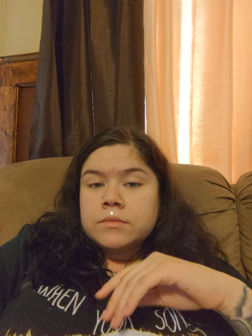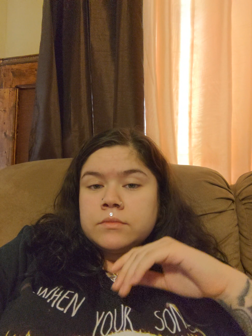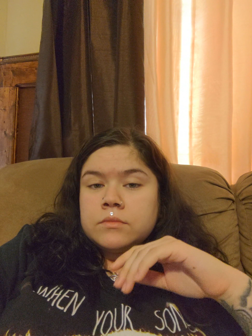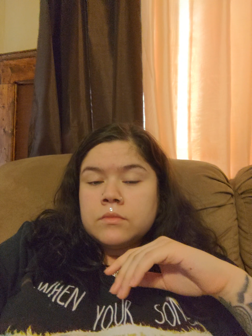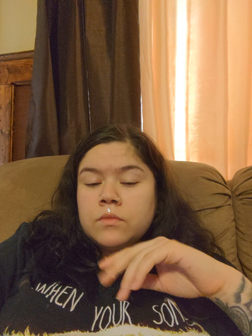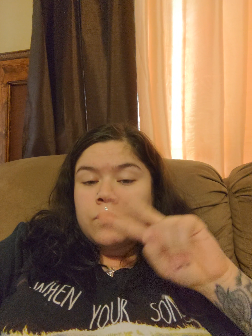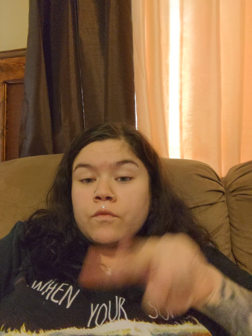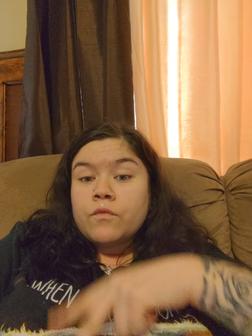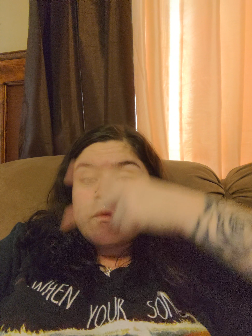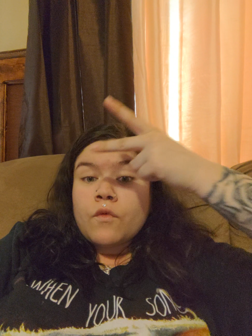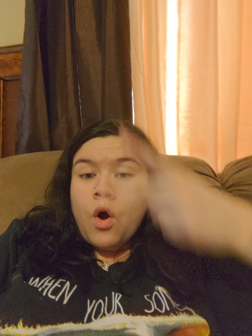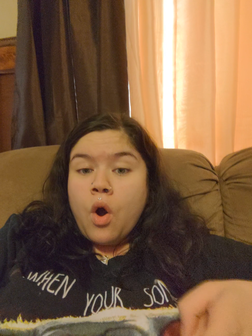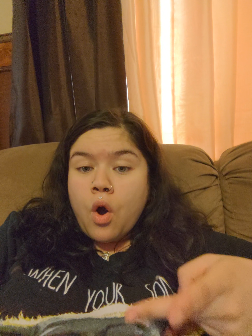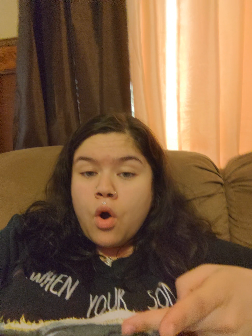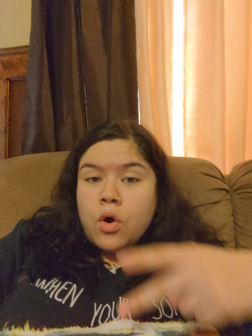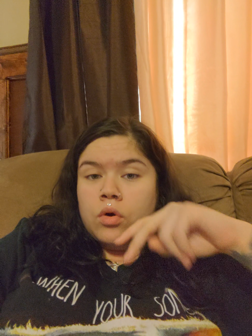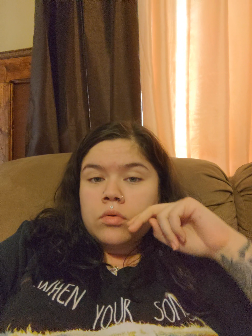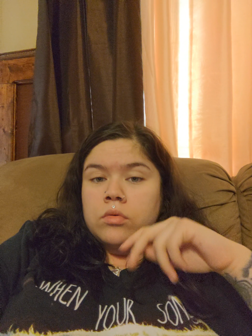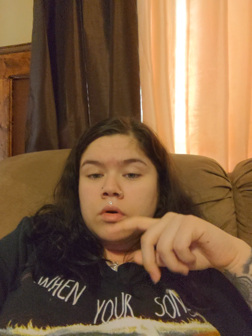fall